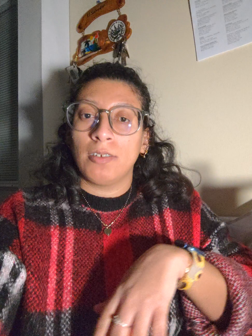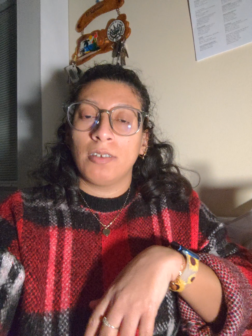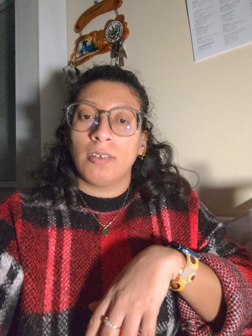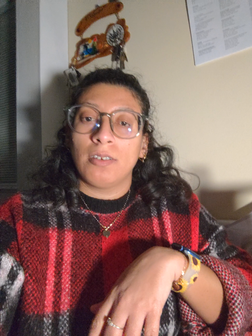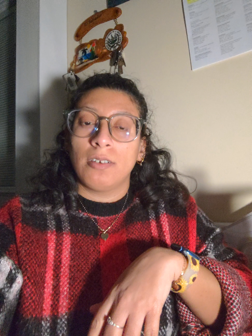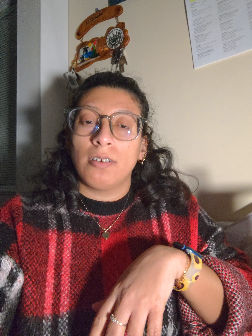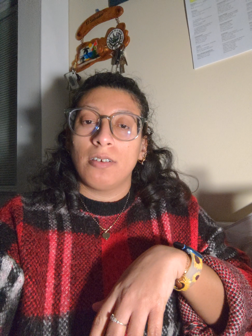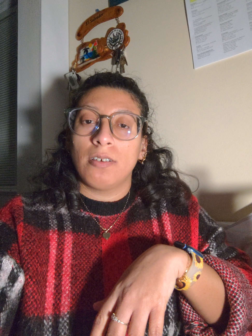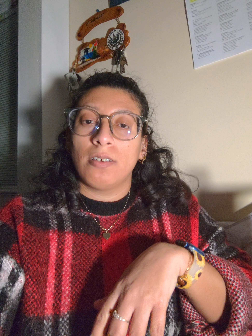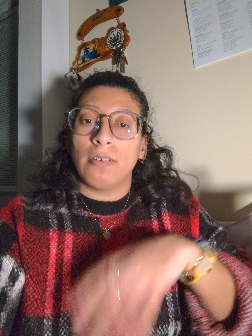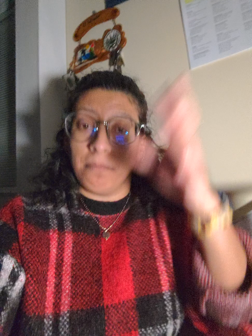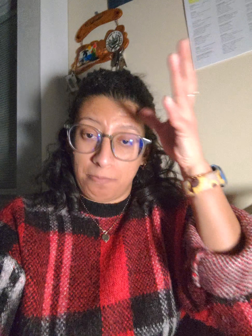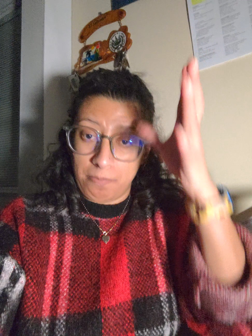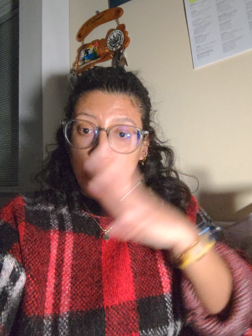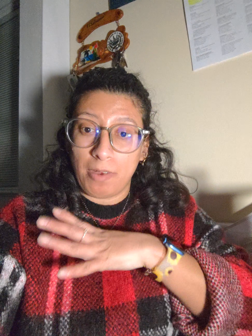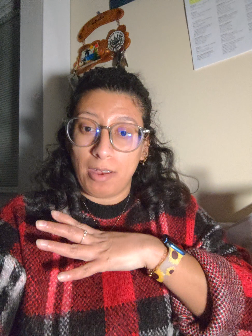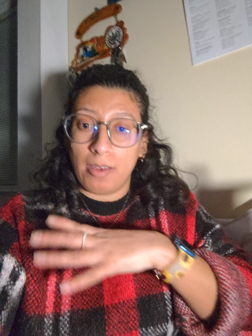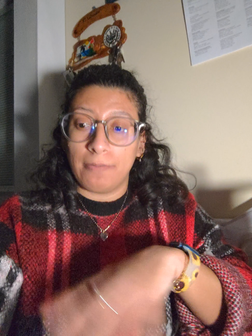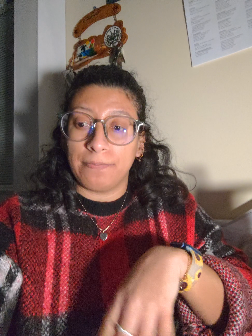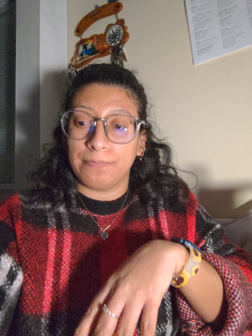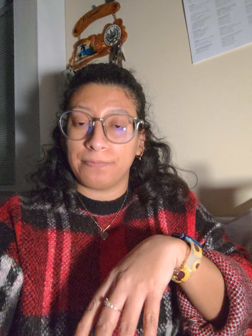man